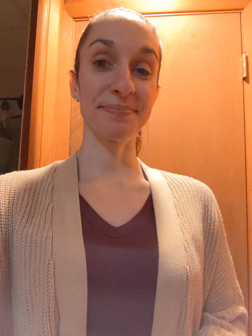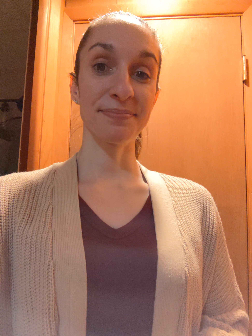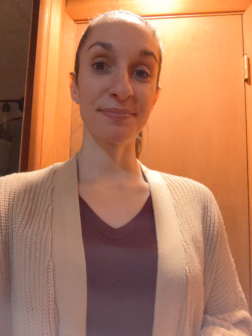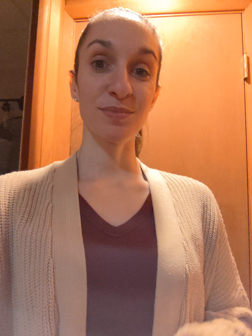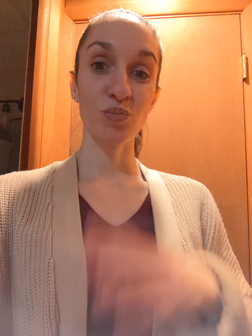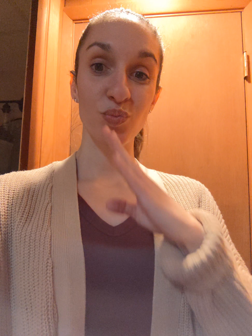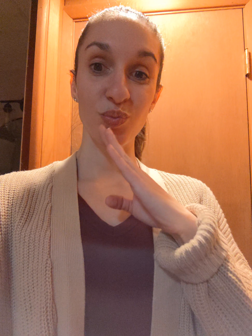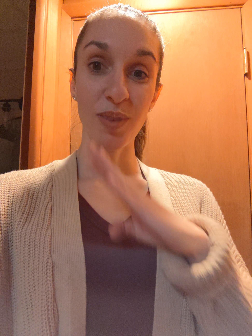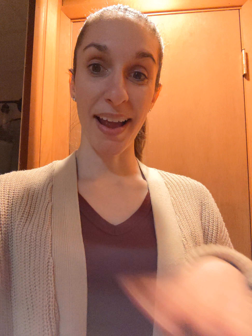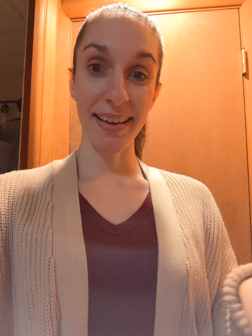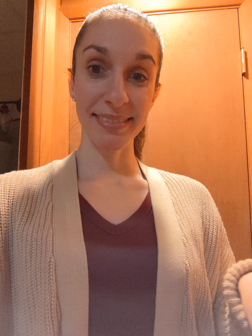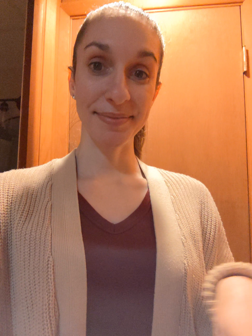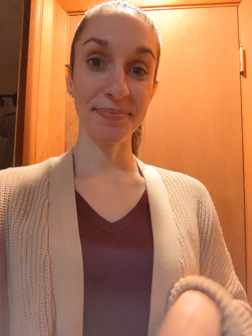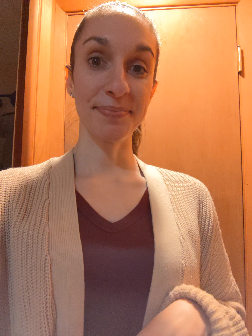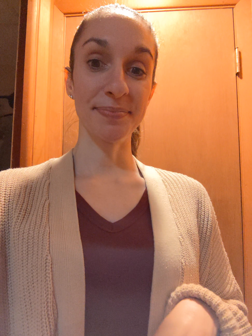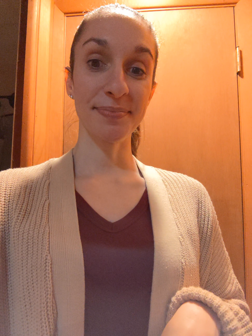quiet